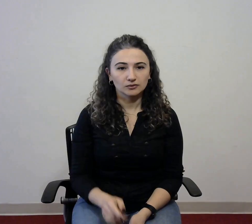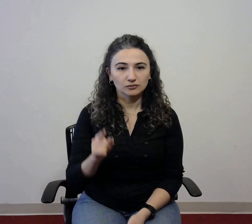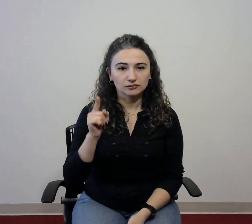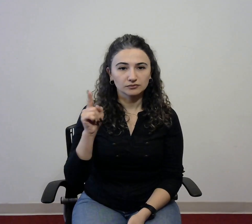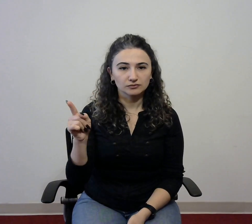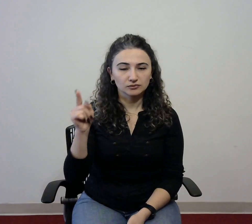O